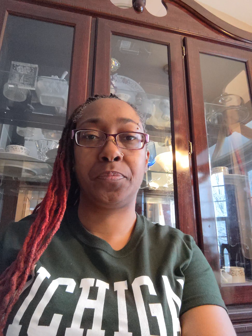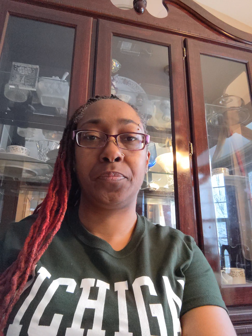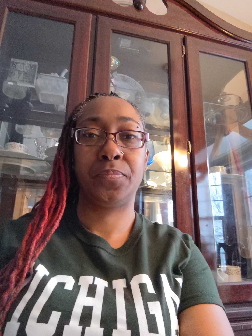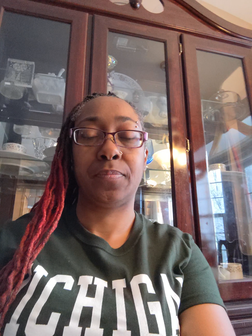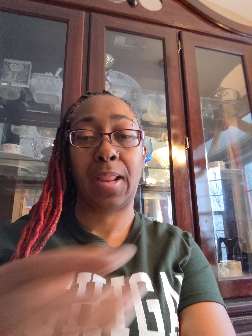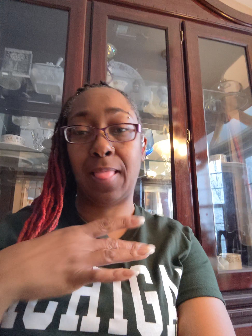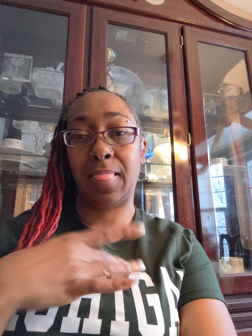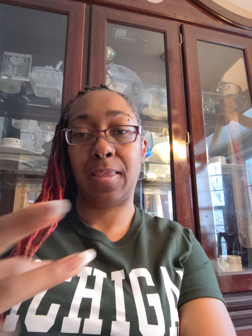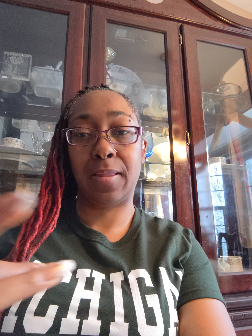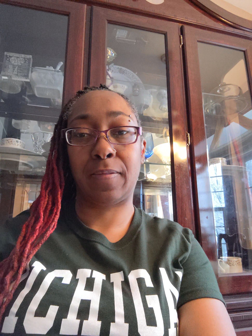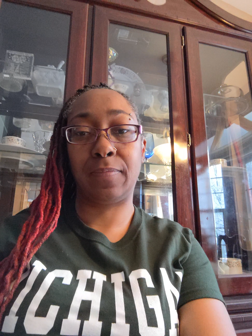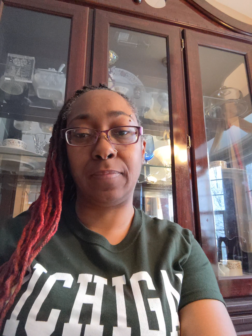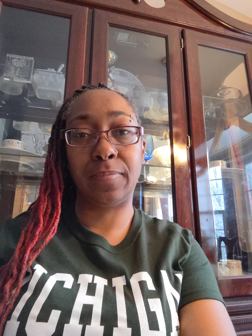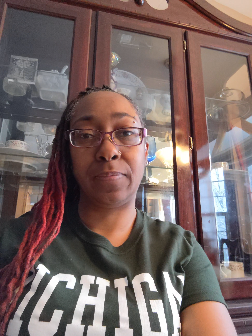like